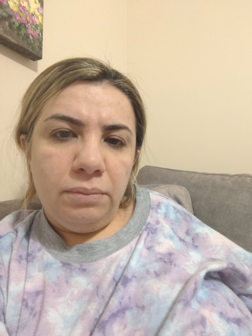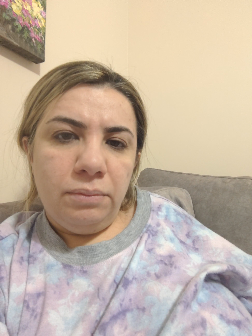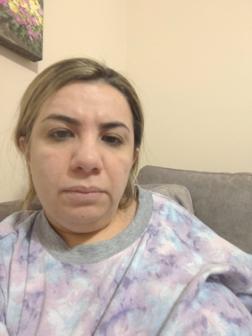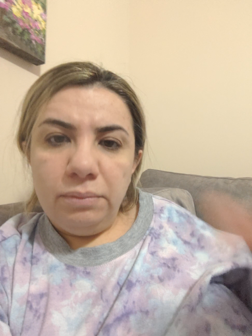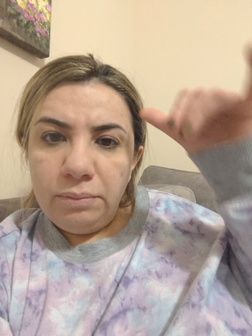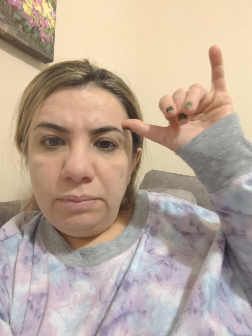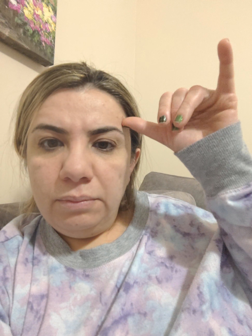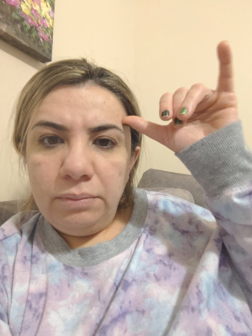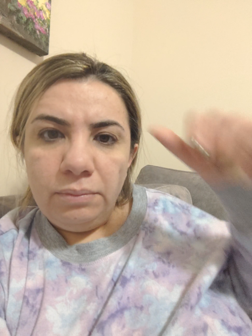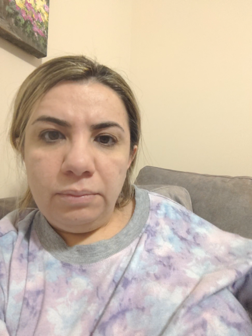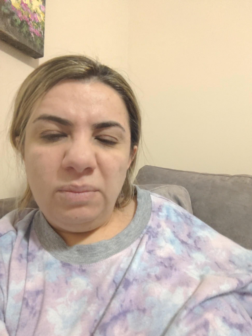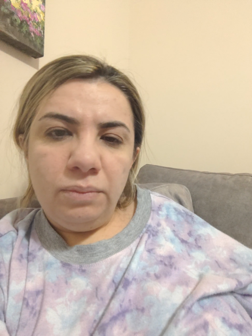cow